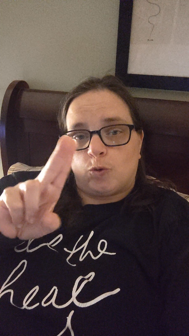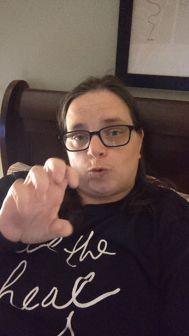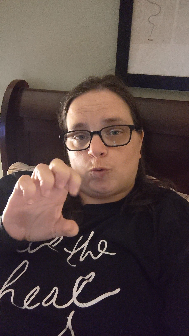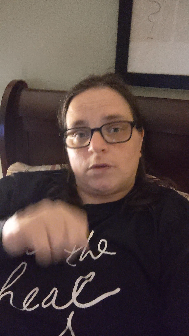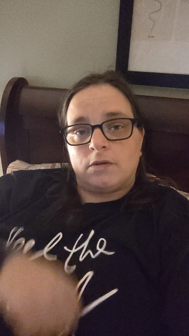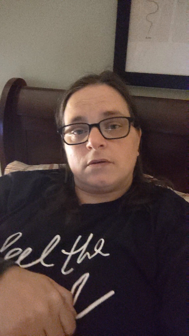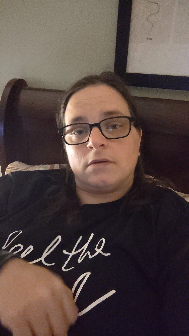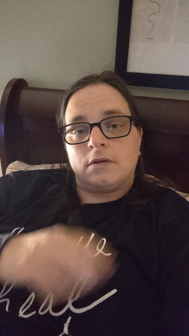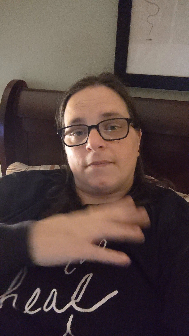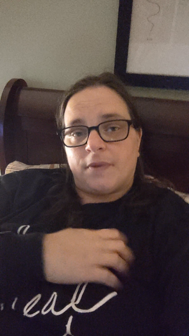bear